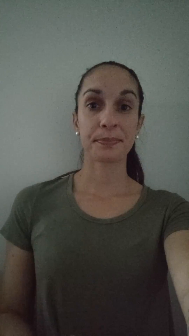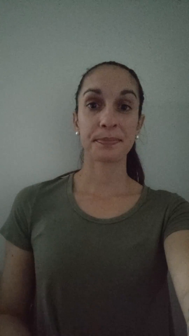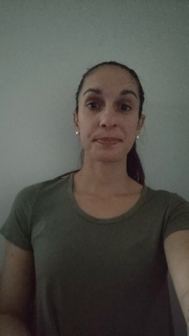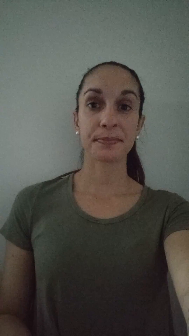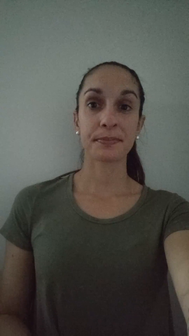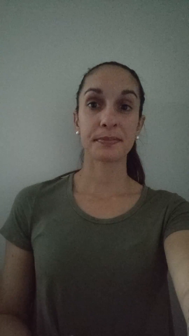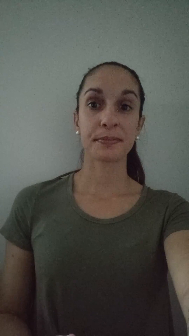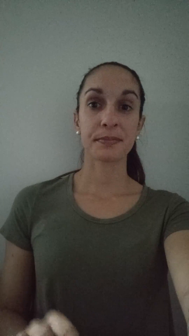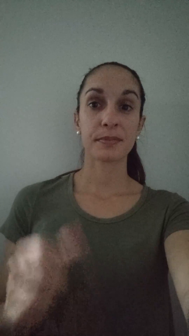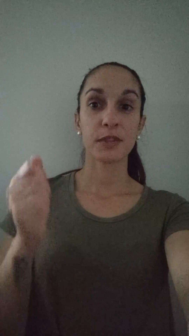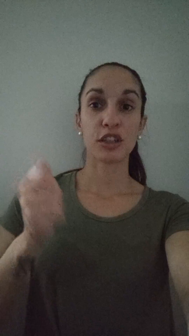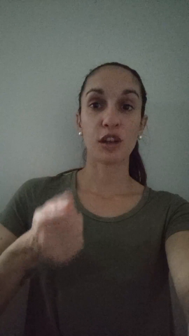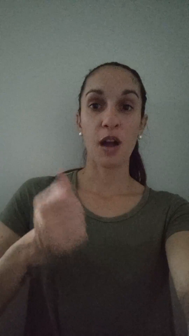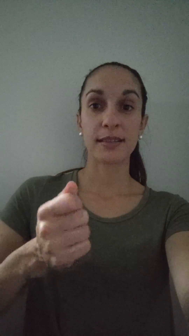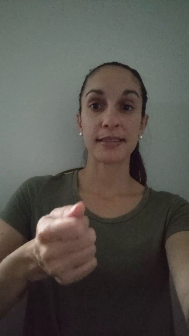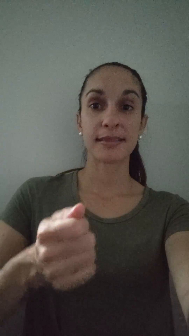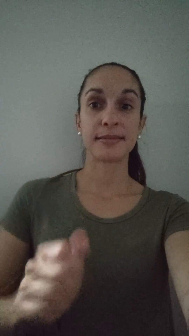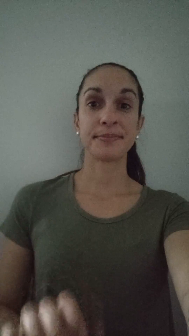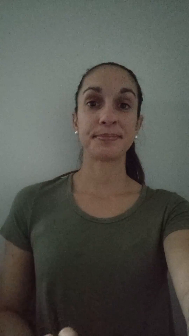cart